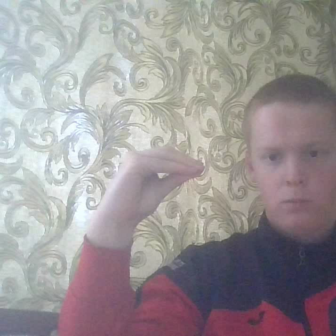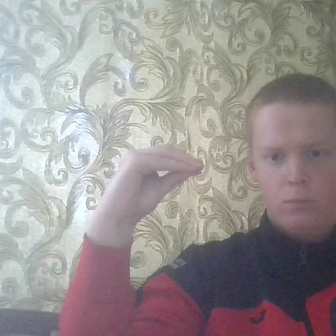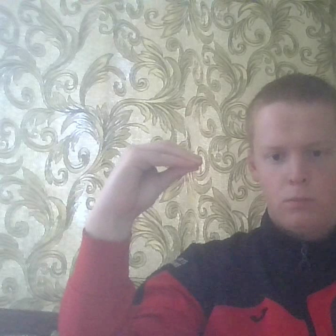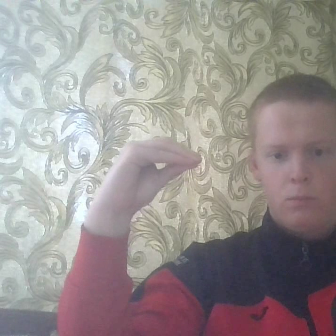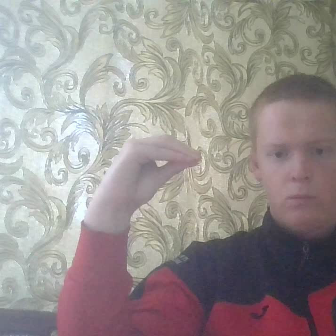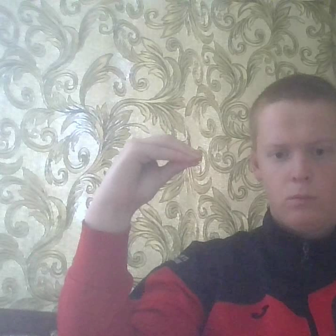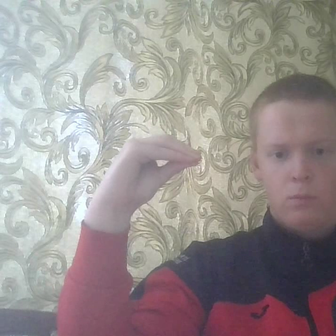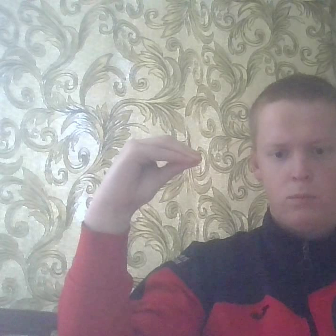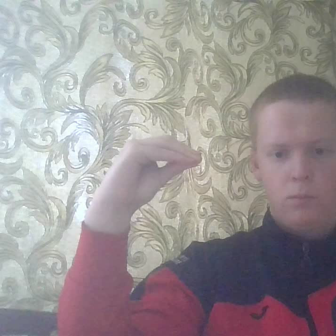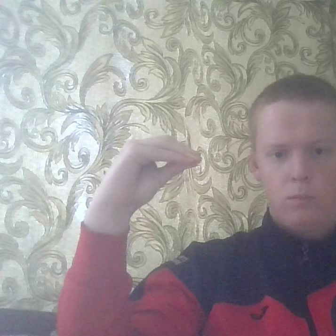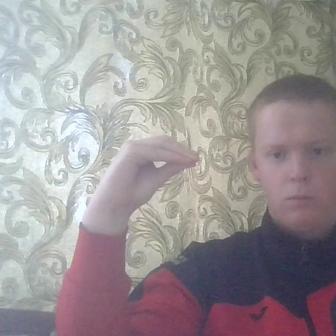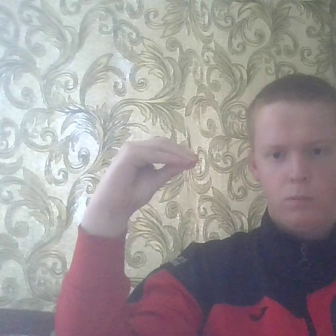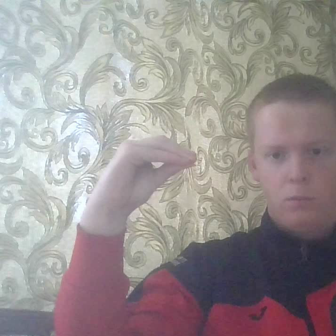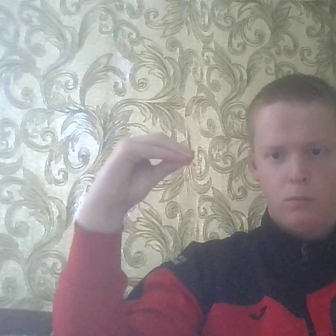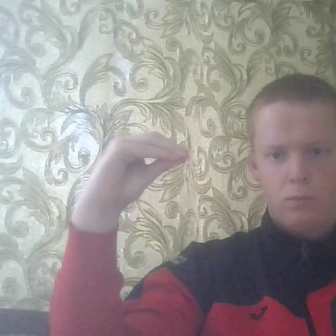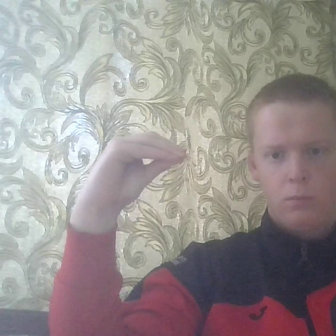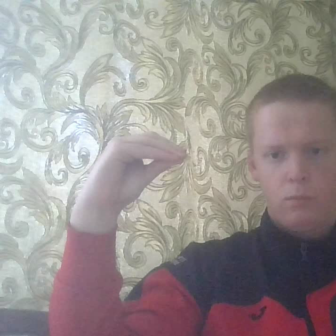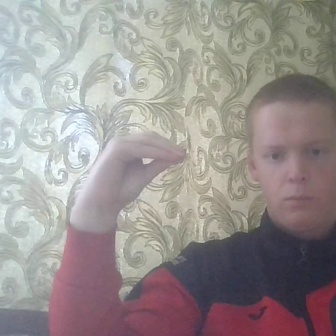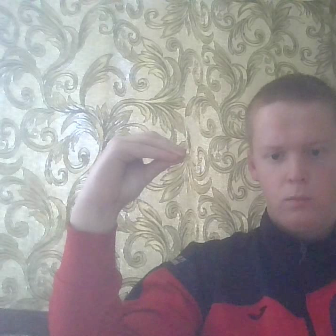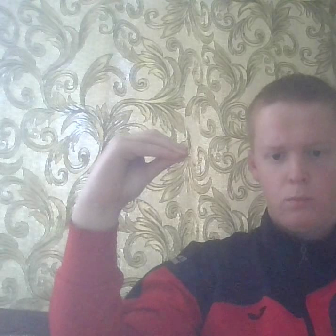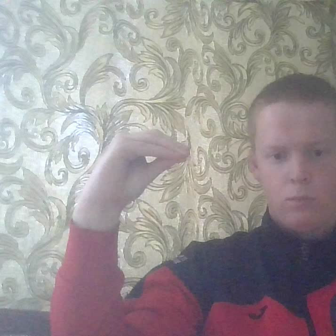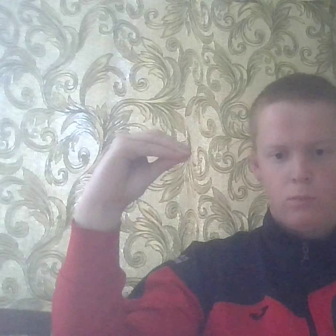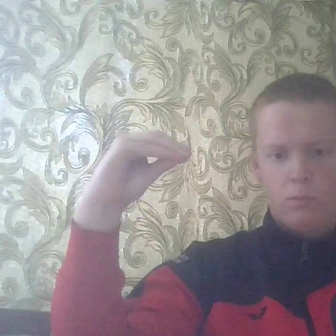Ж